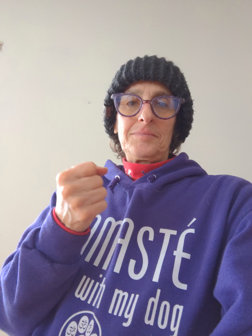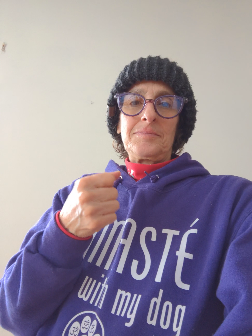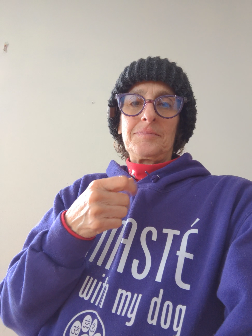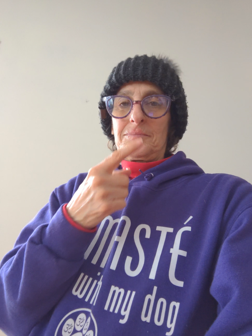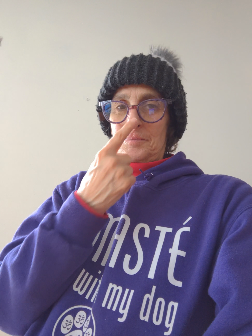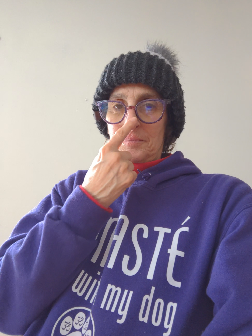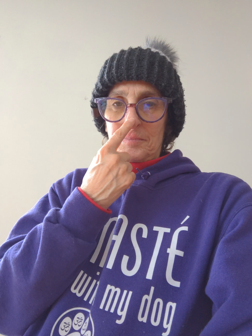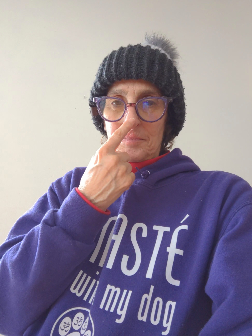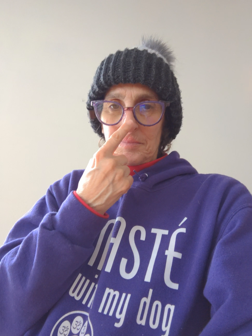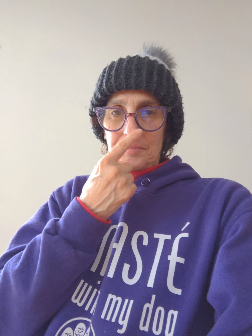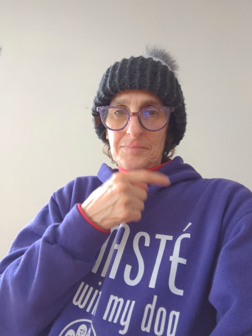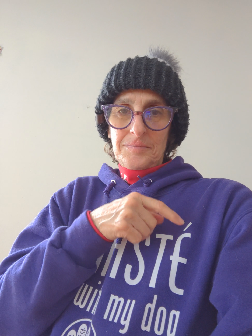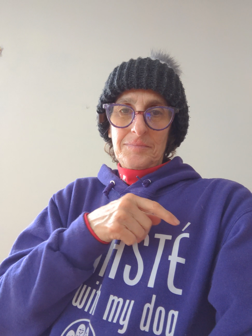nose